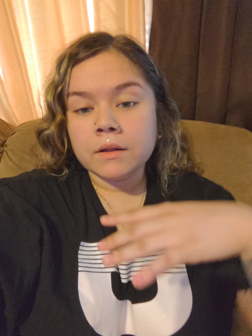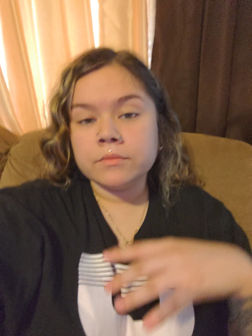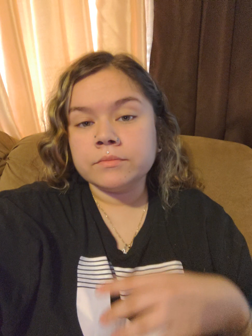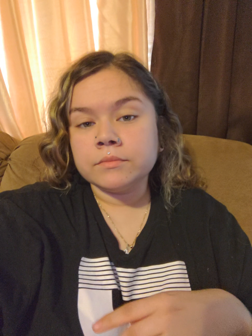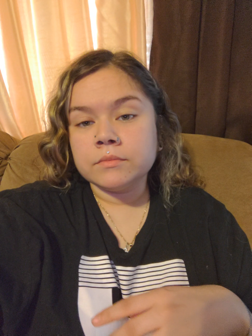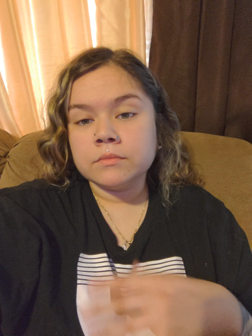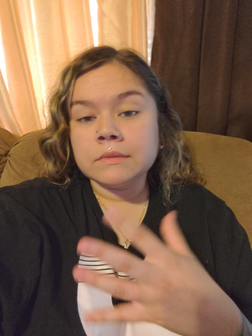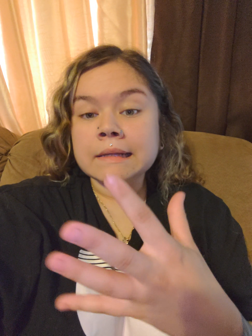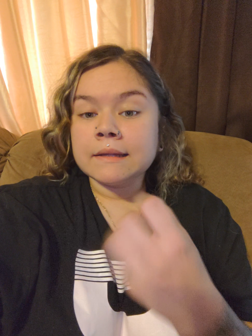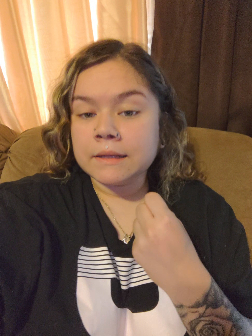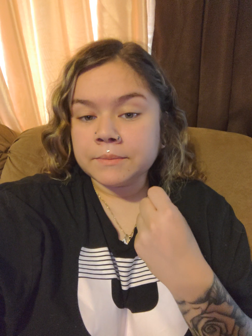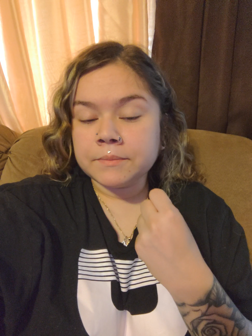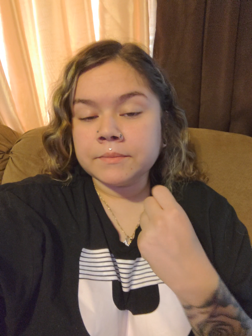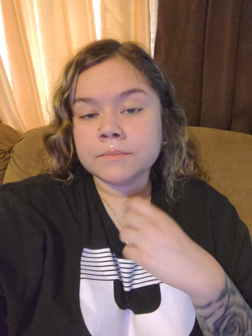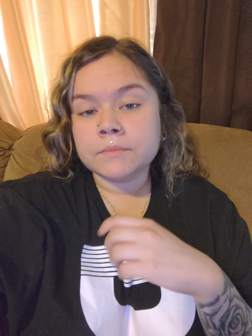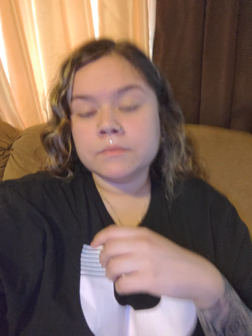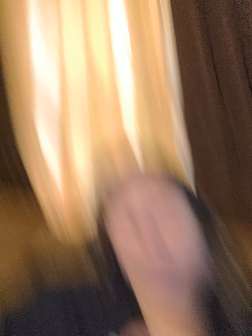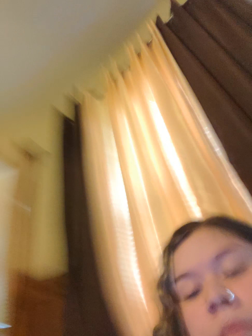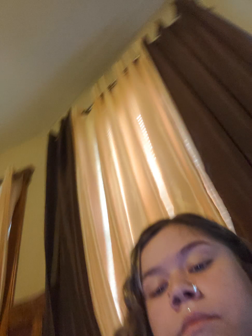get